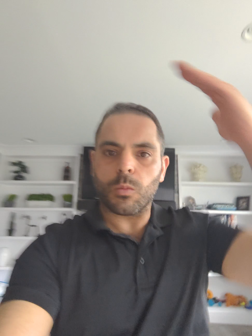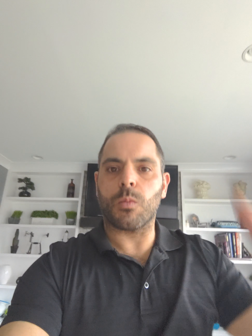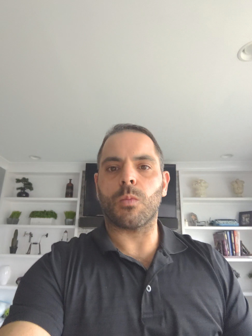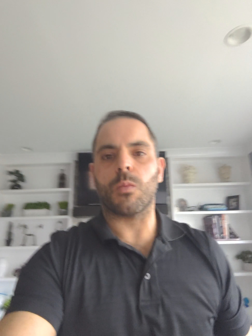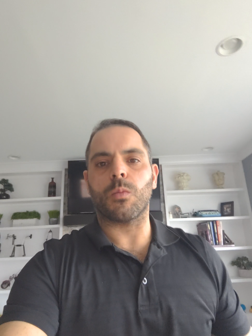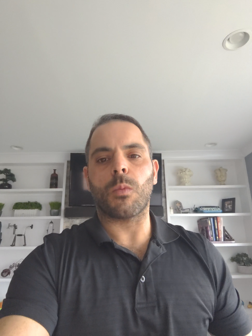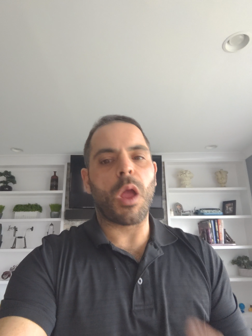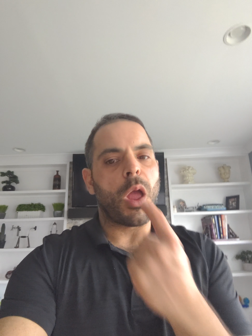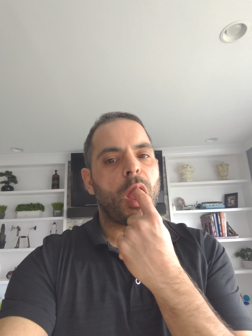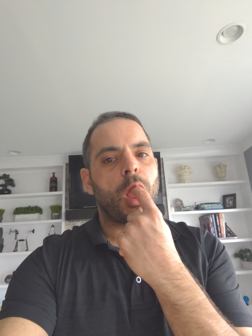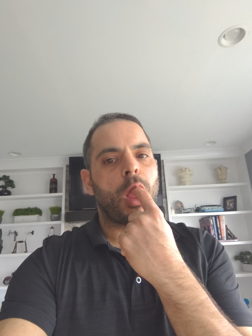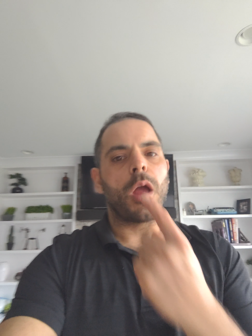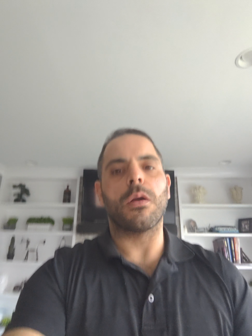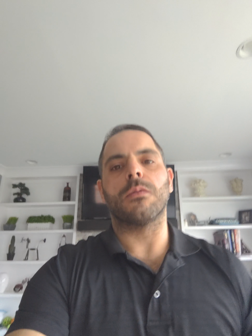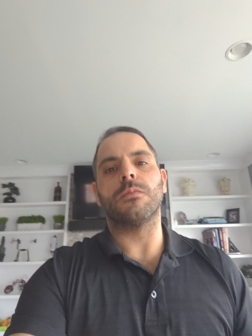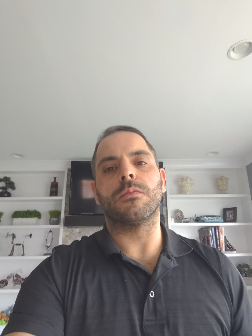tooth